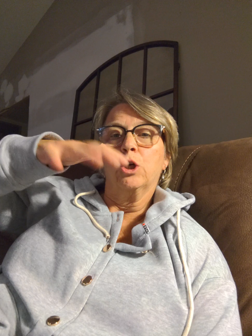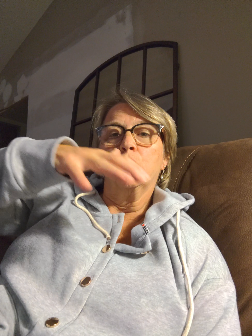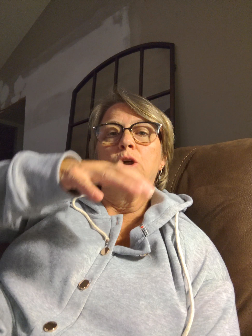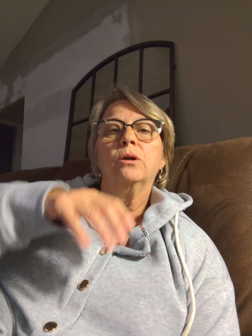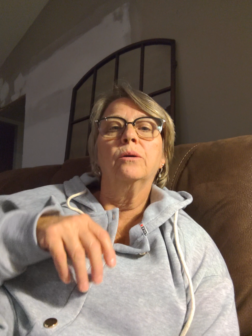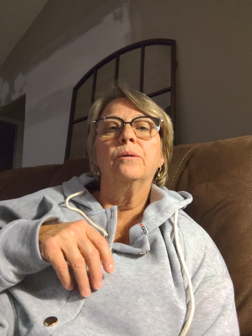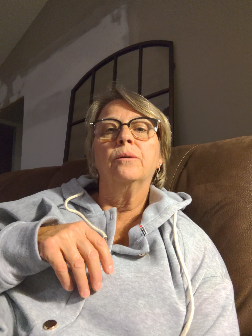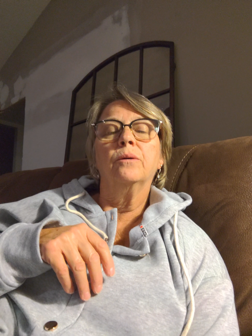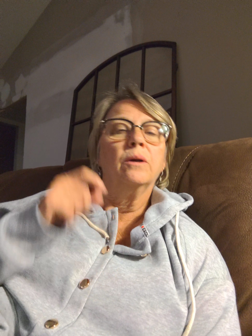helicopter